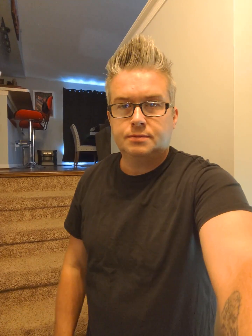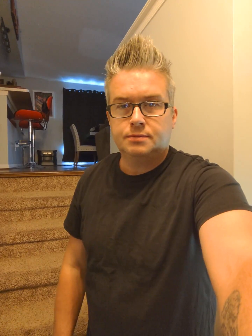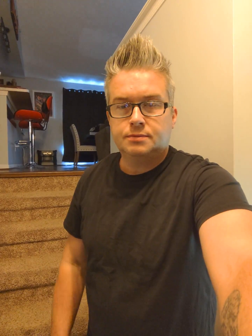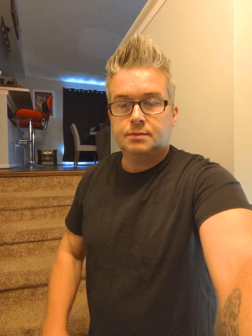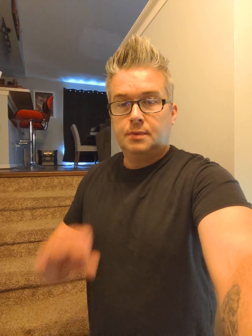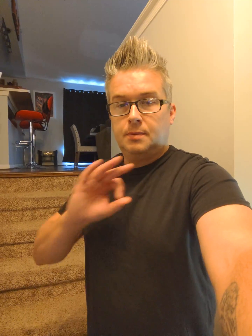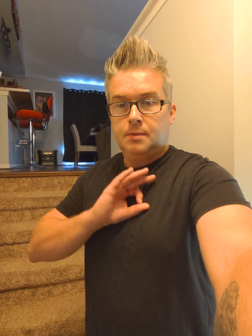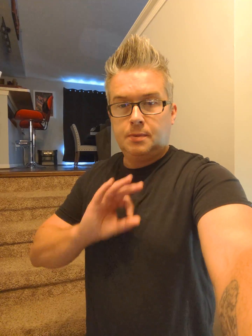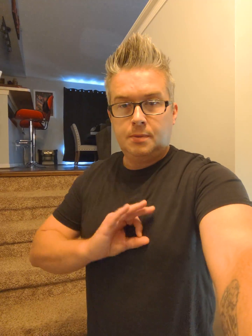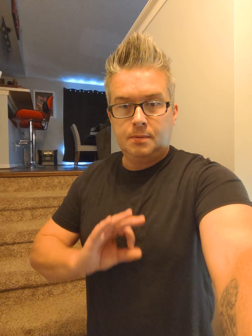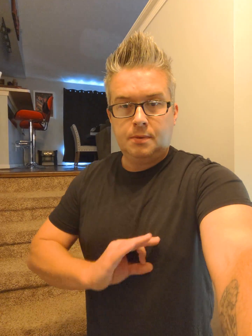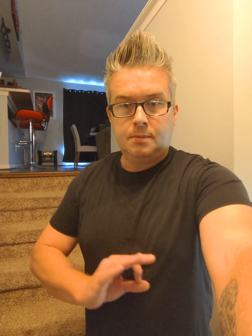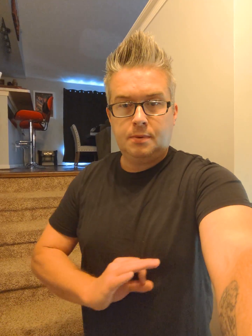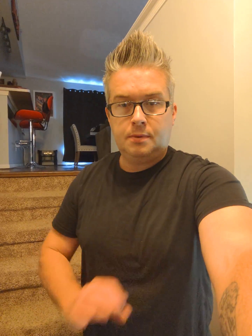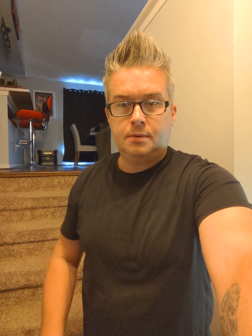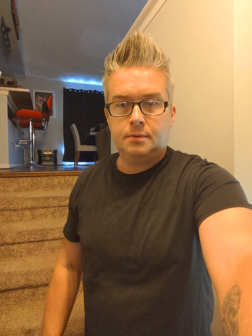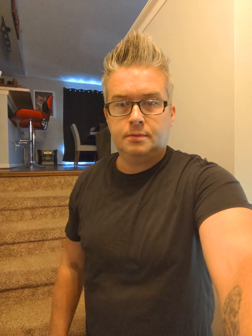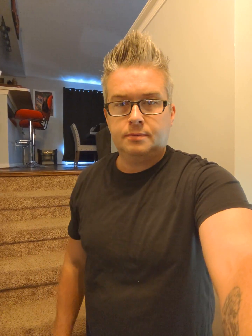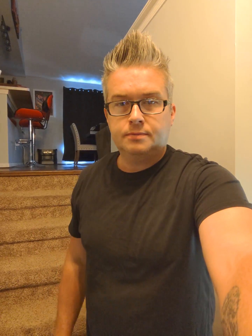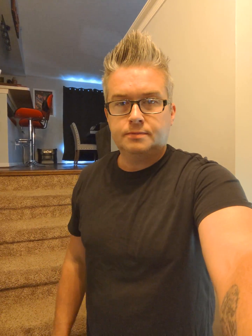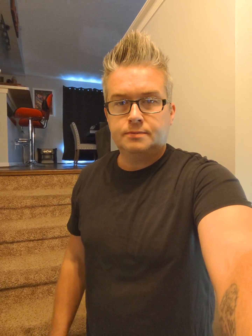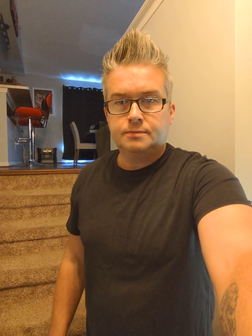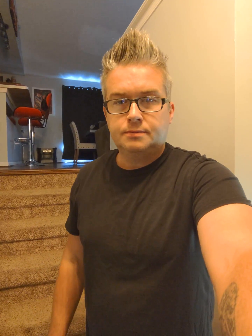button